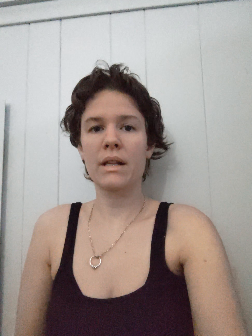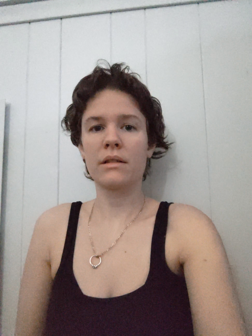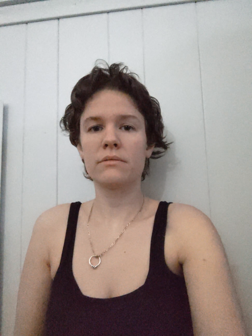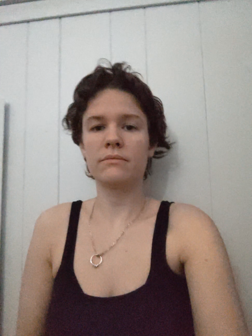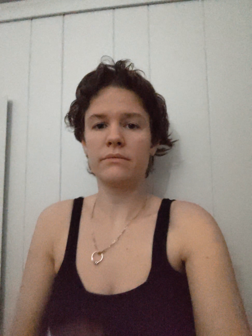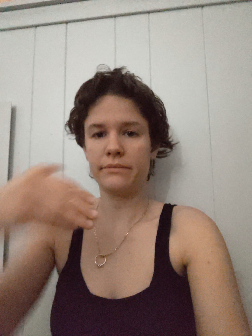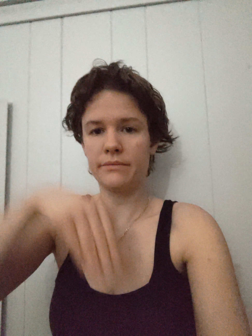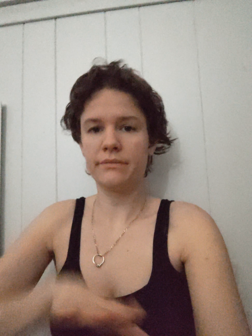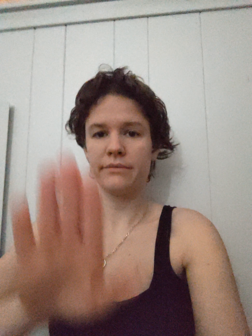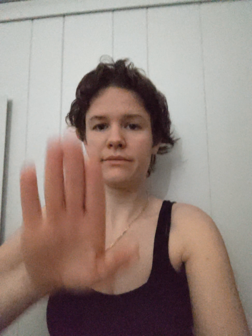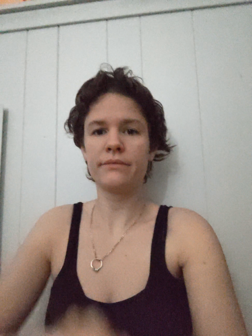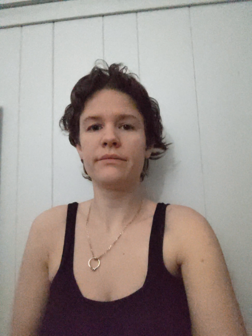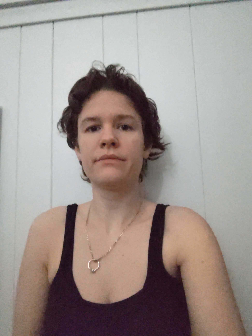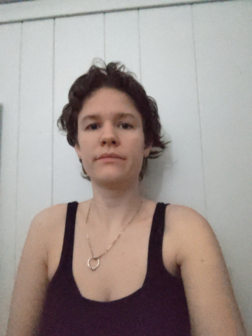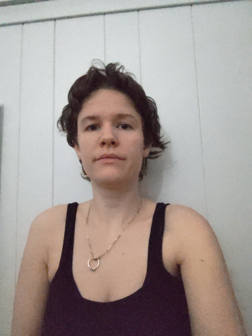into